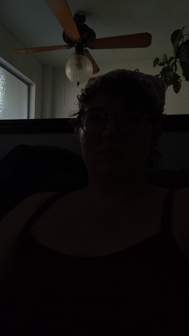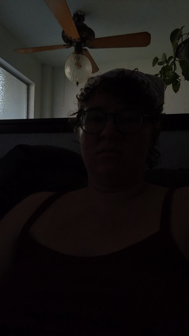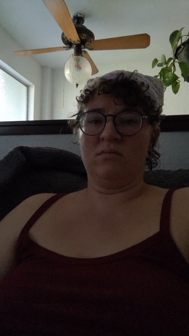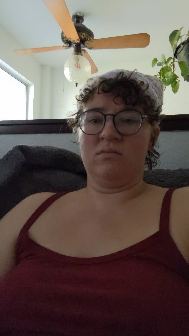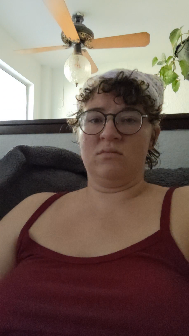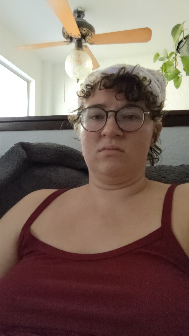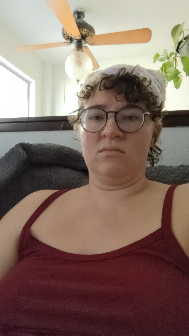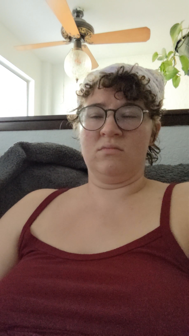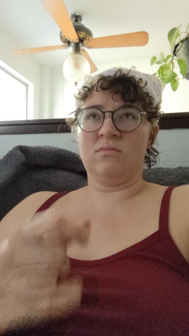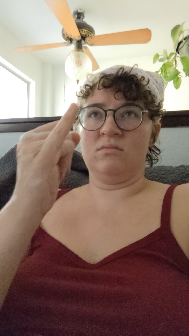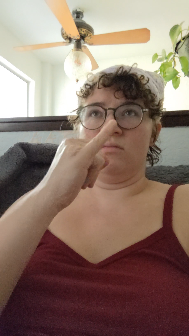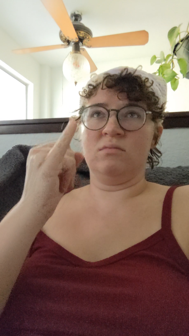draw